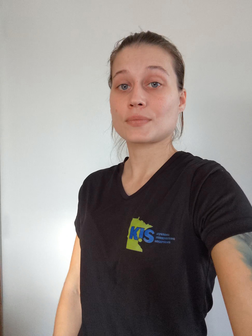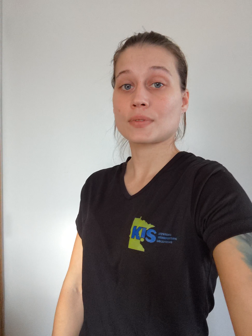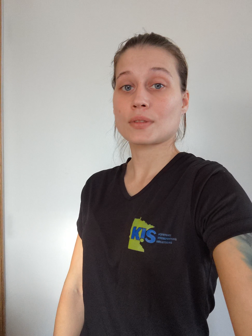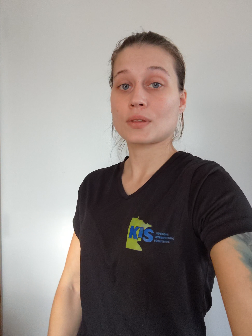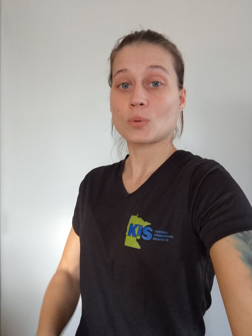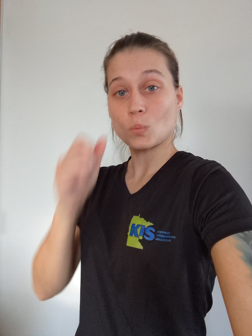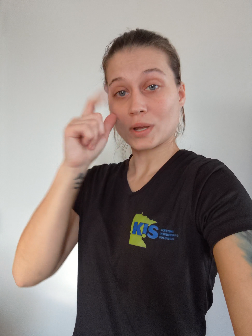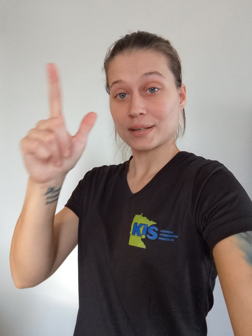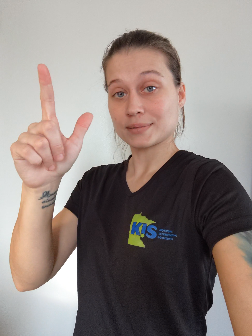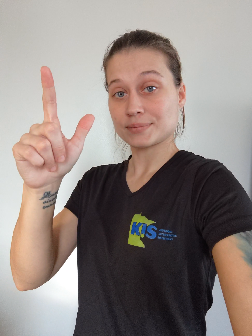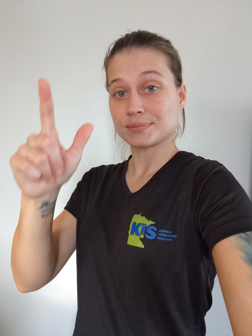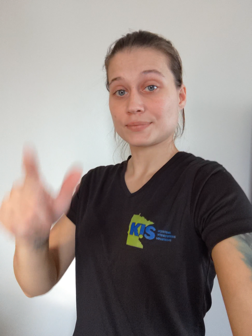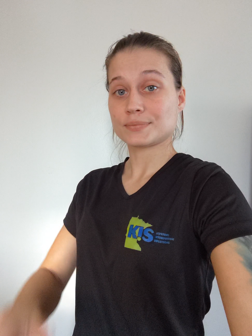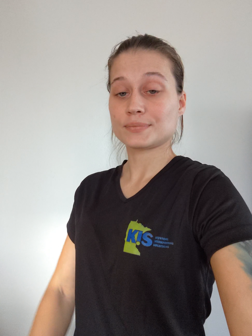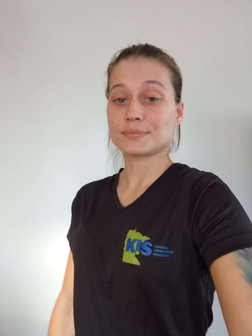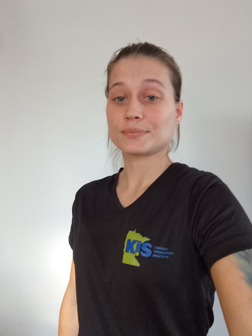wake